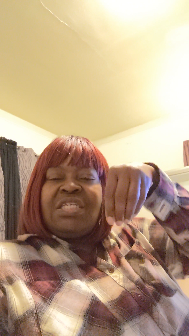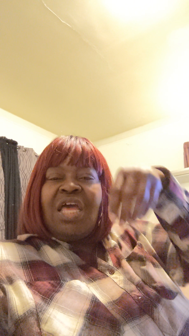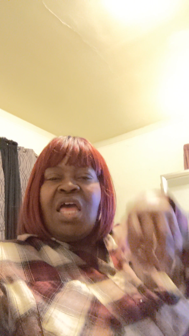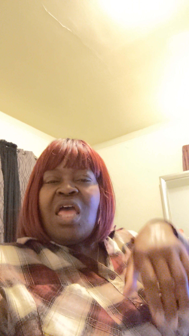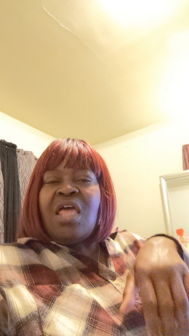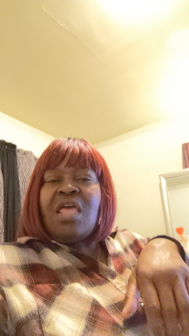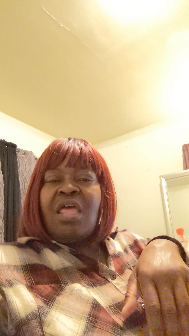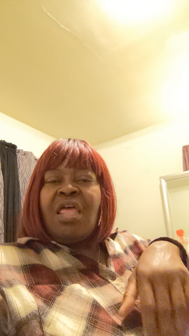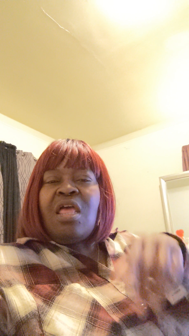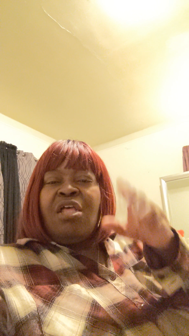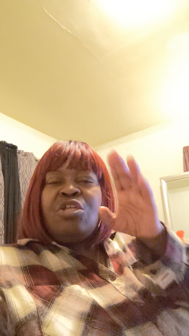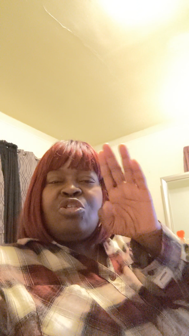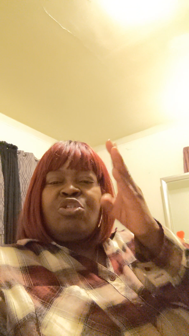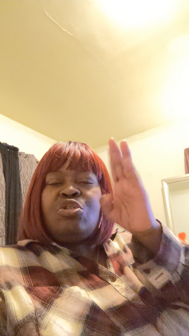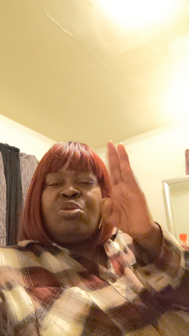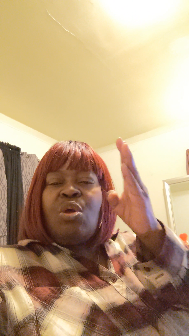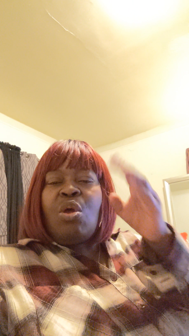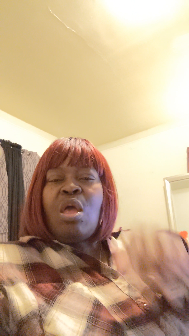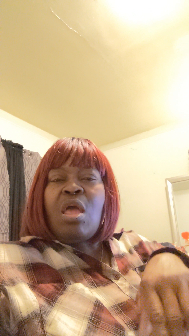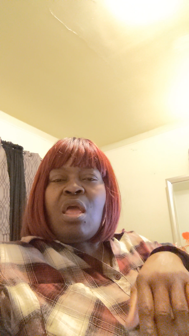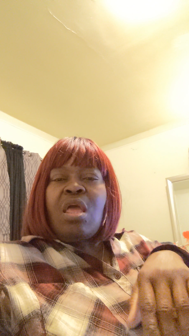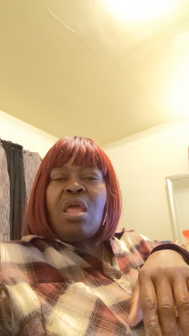door